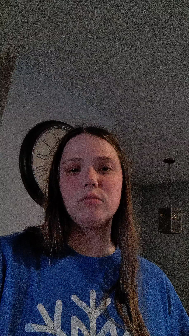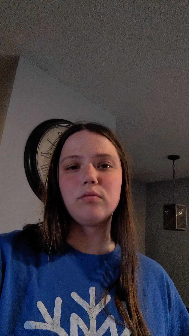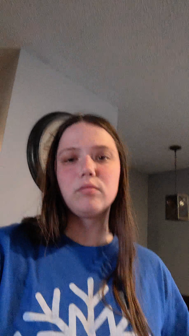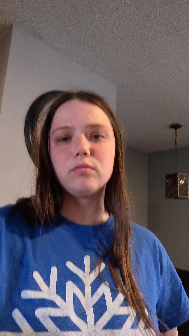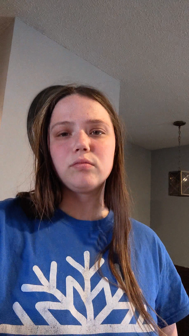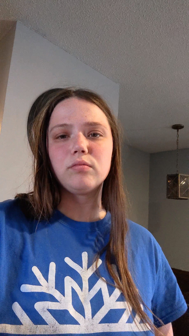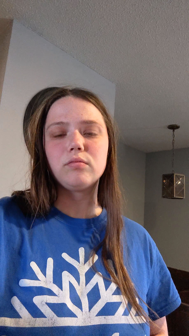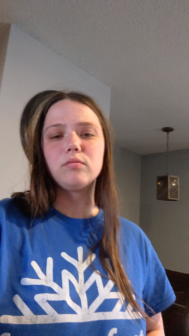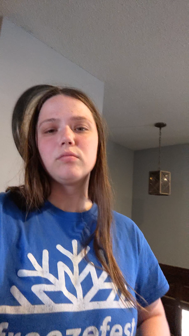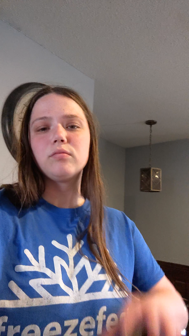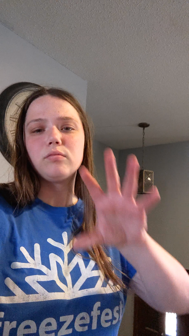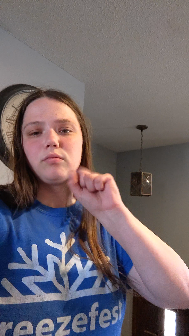catch